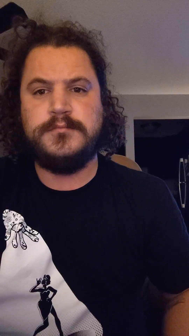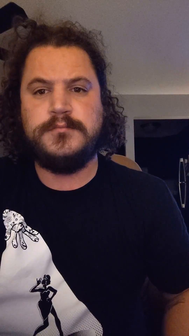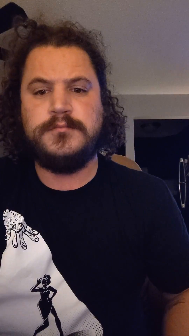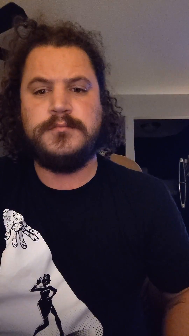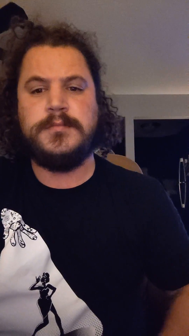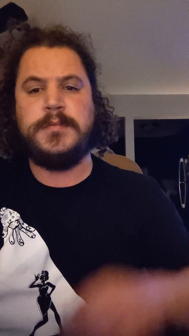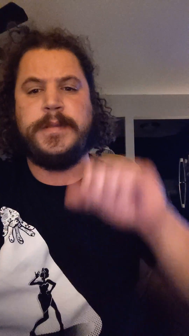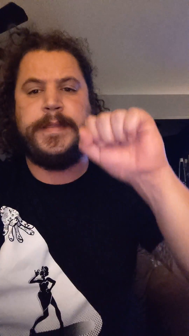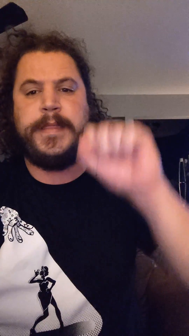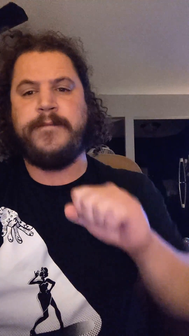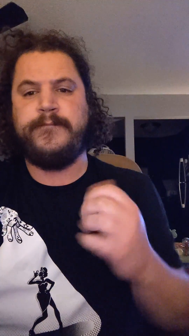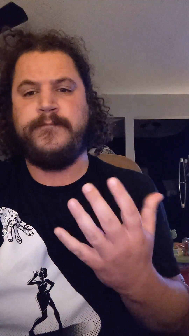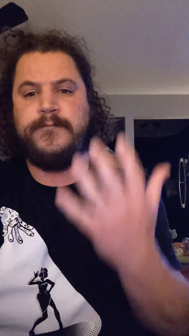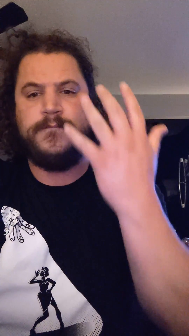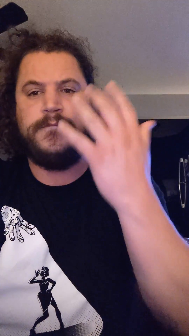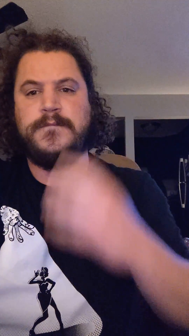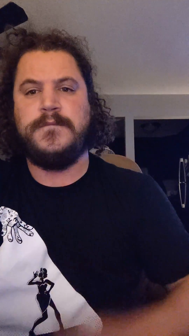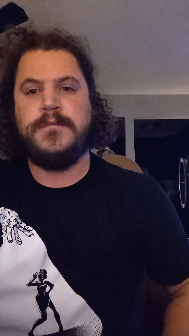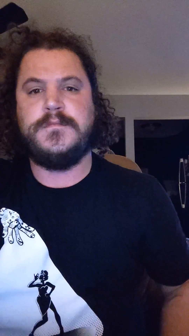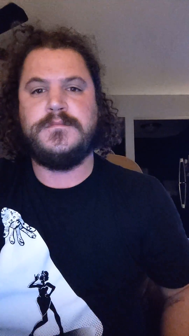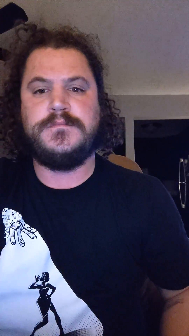gloves